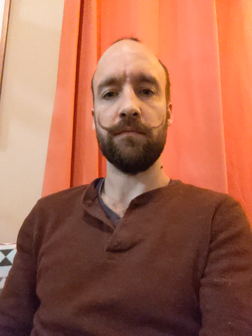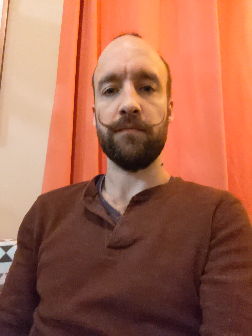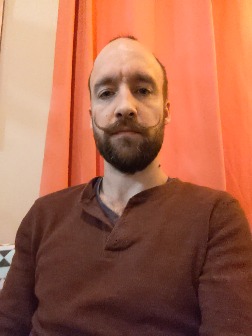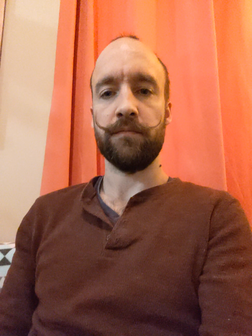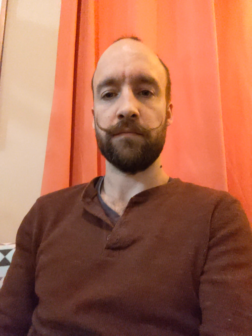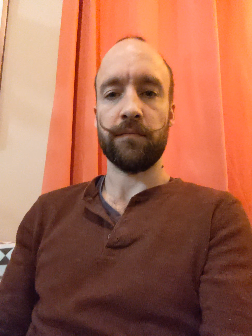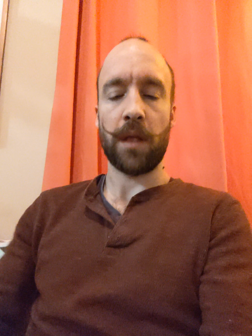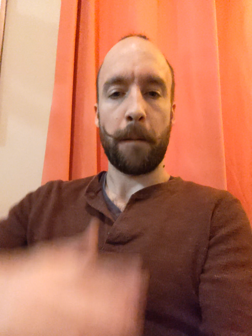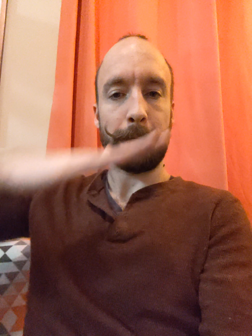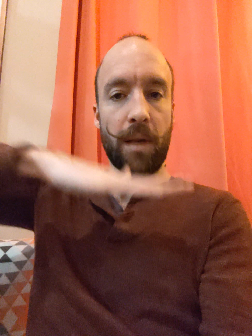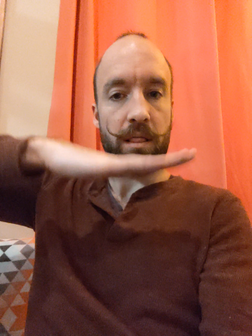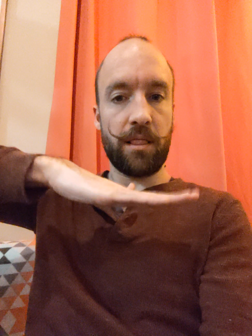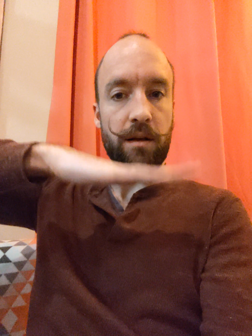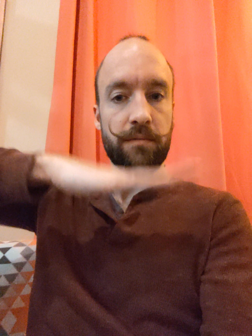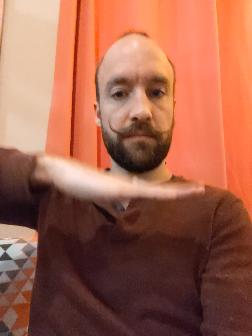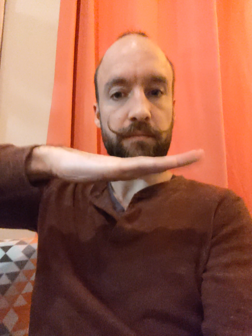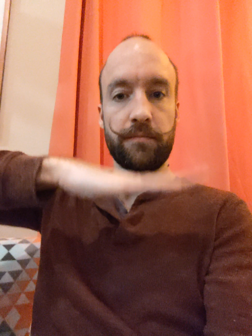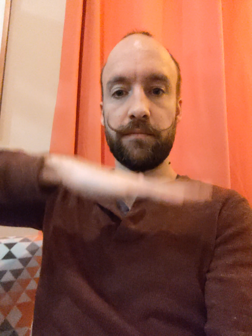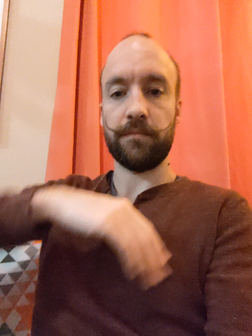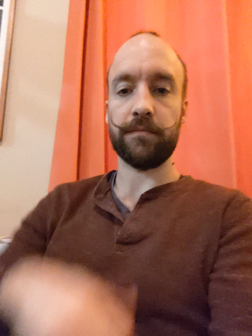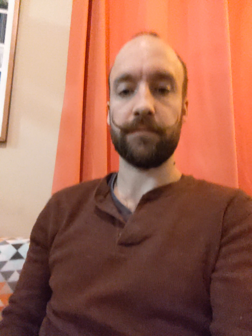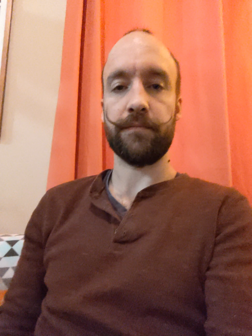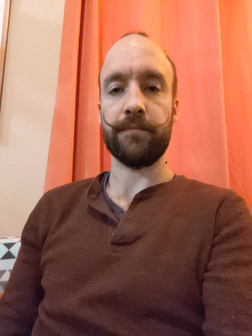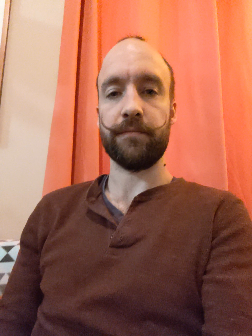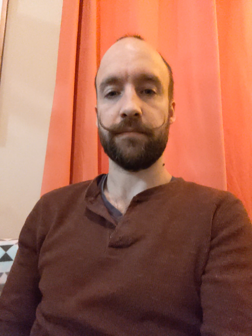table